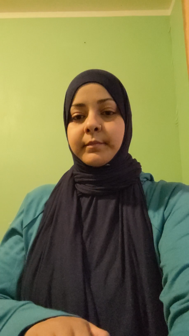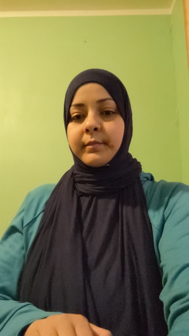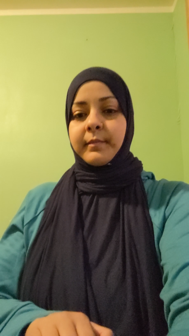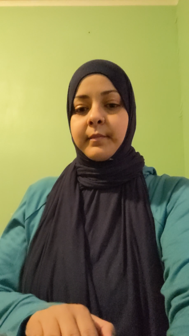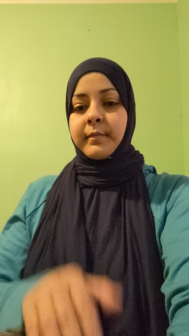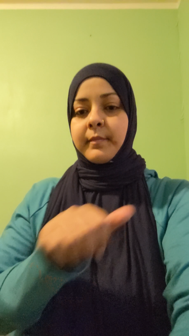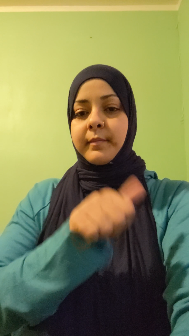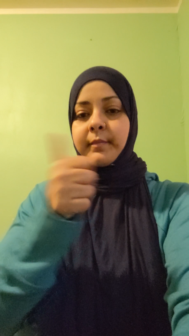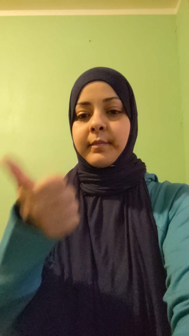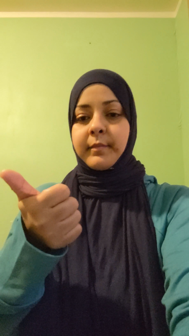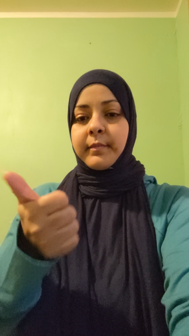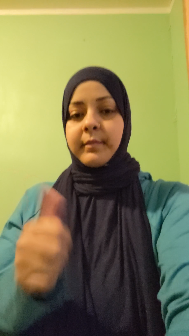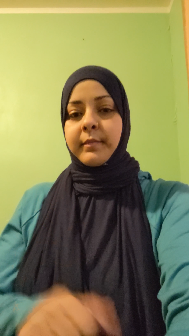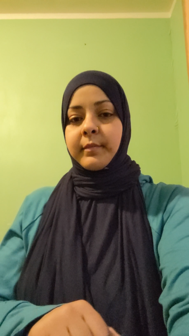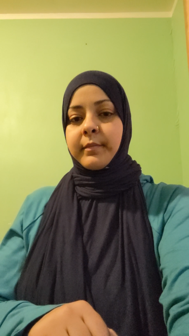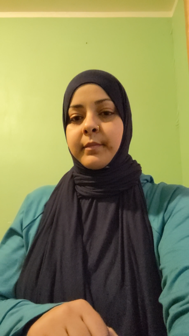other